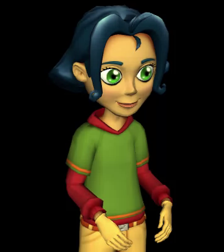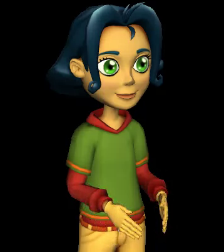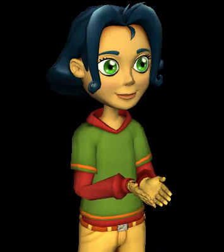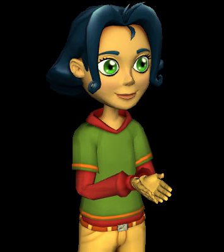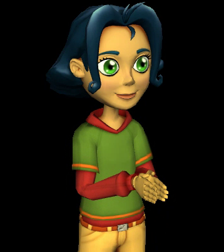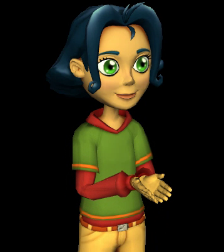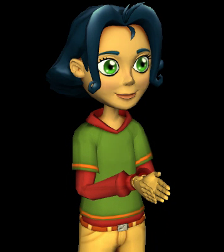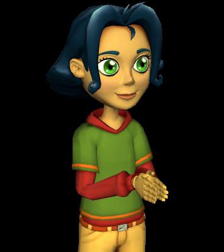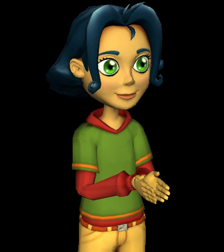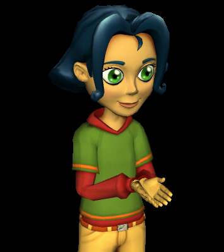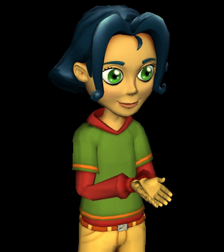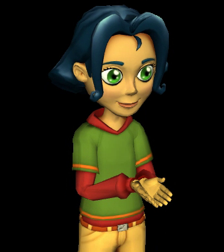كتاب